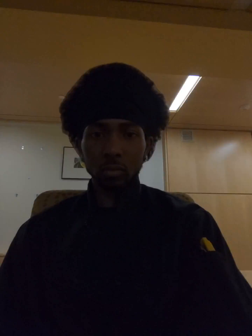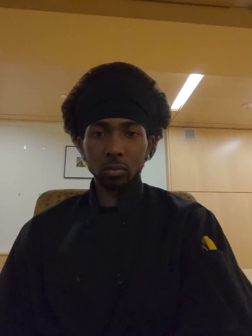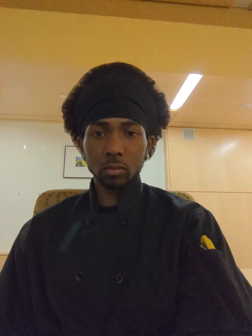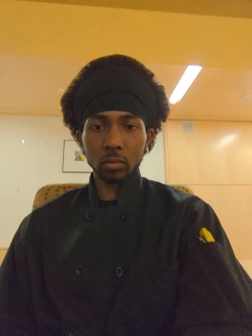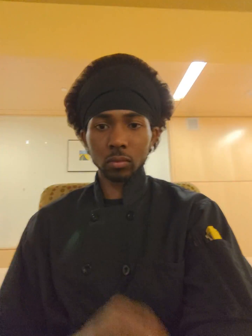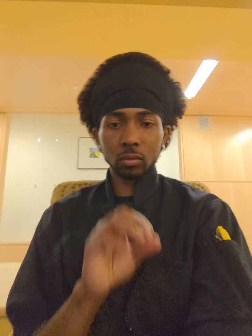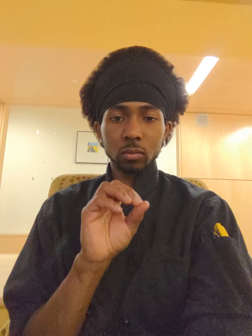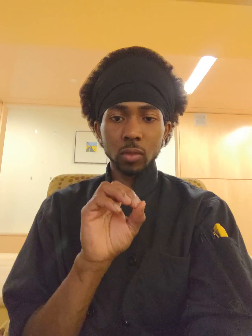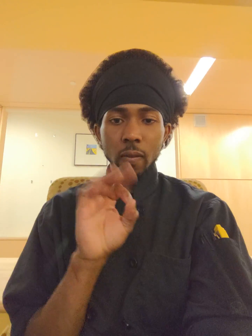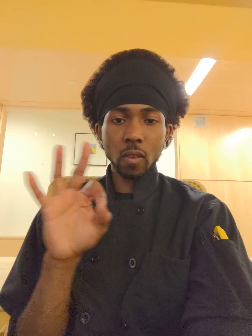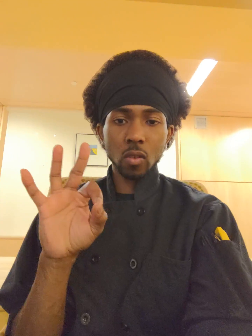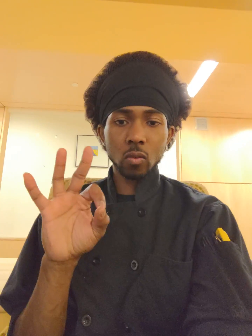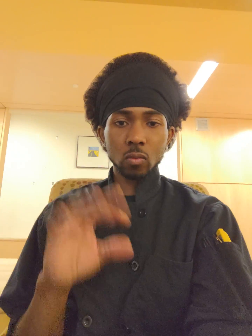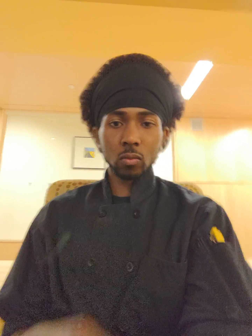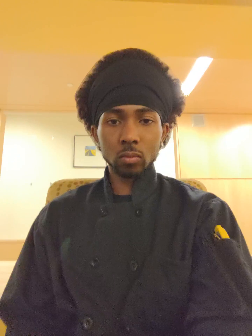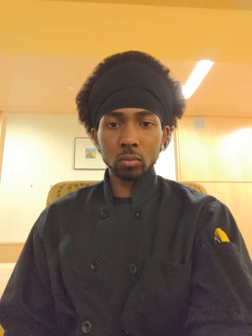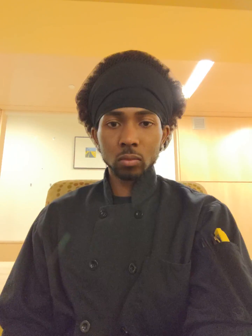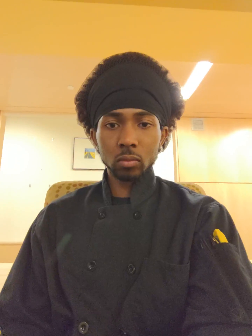off